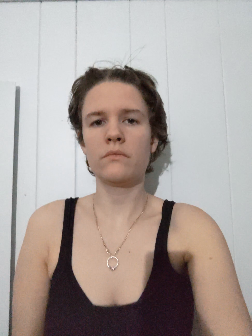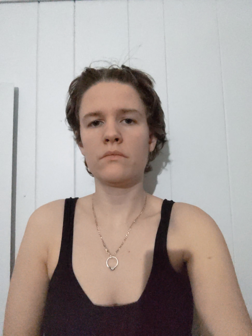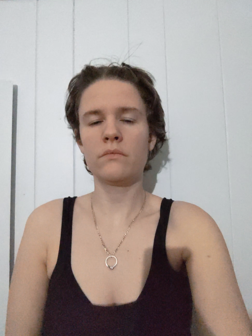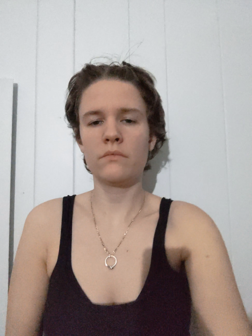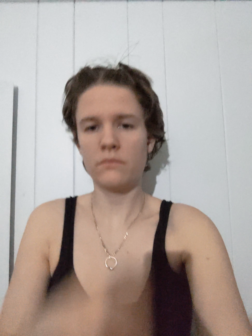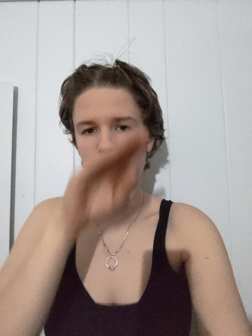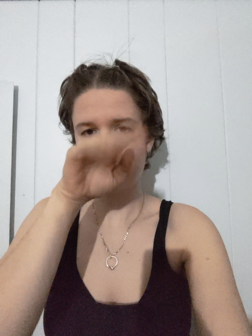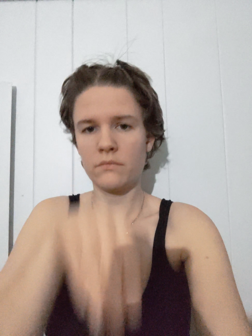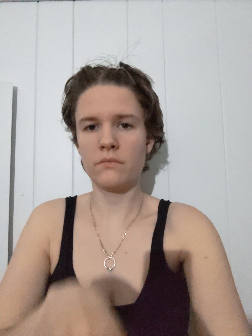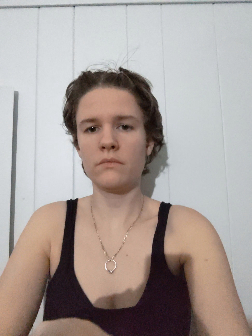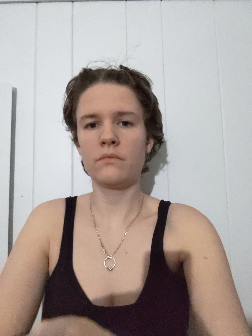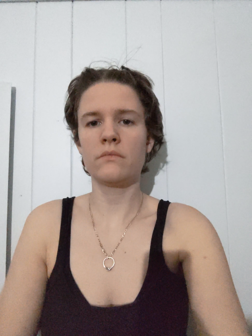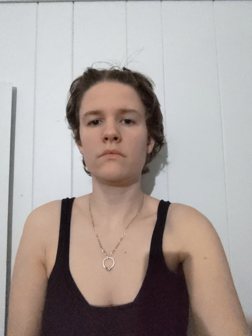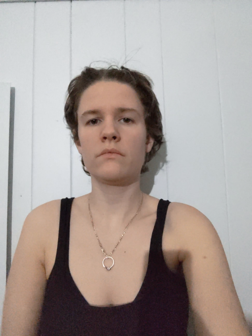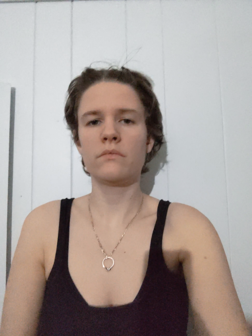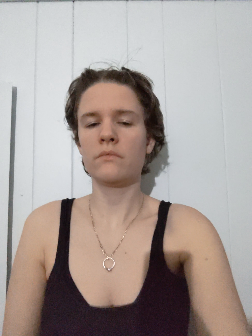elephant